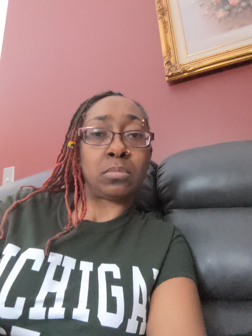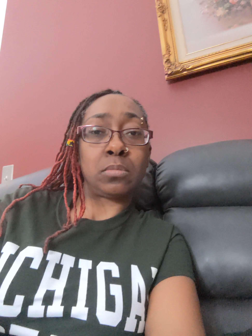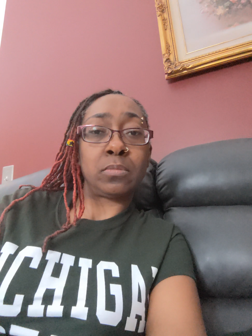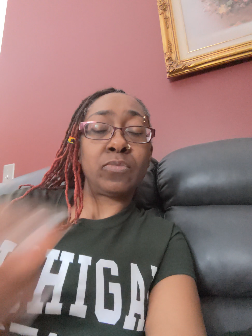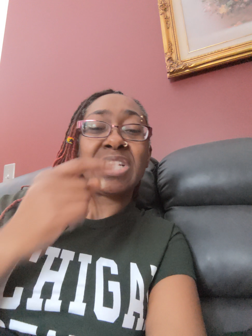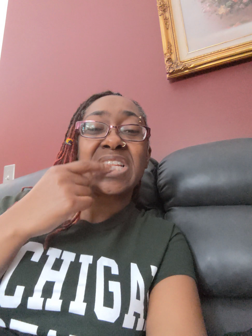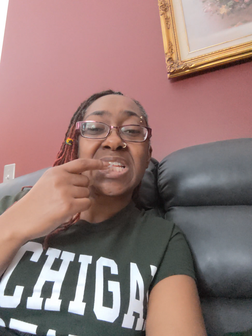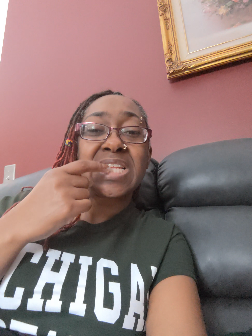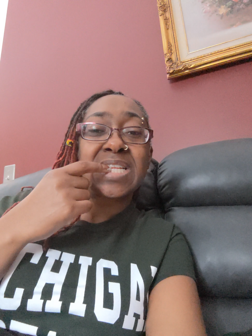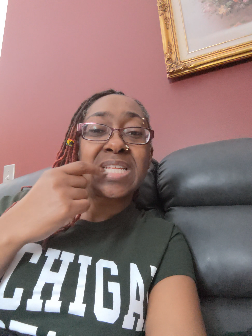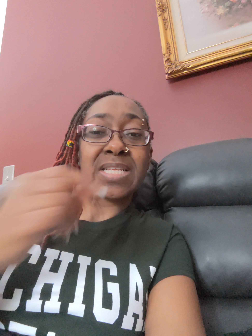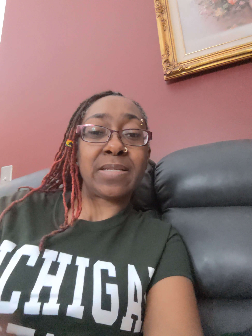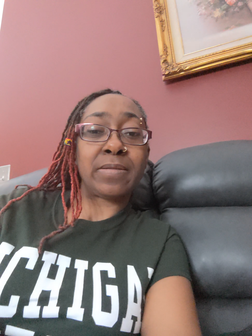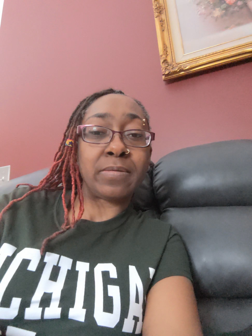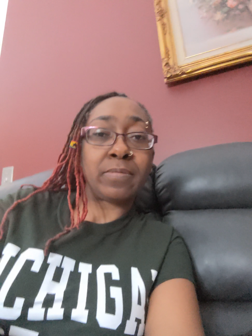tooth